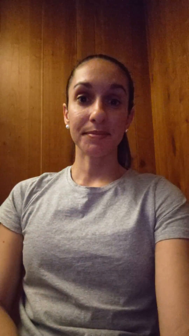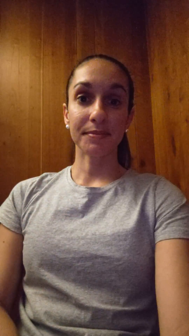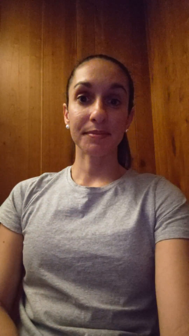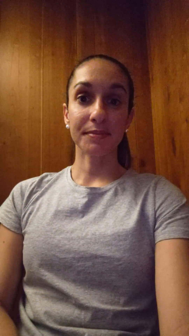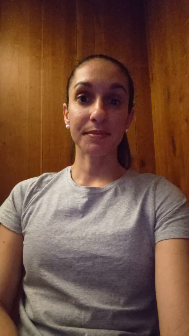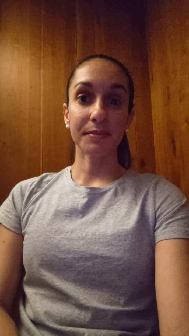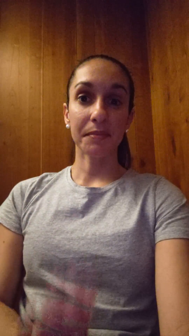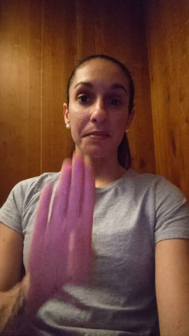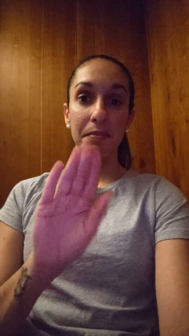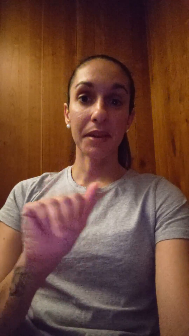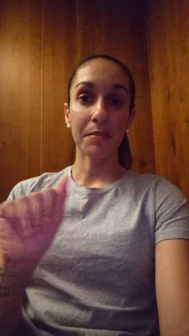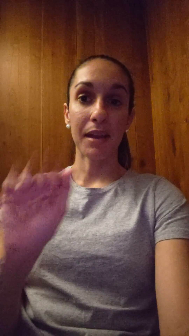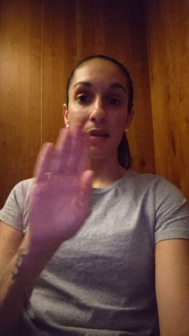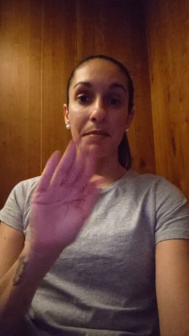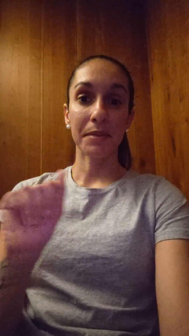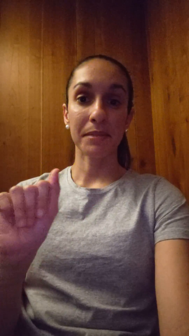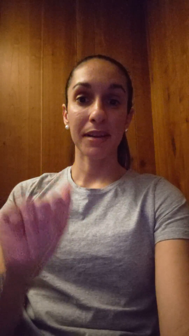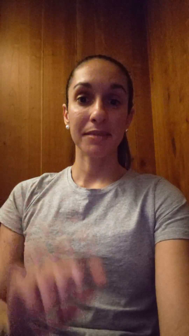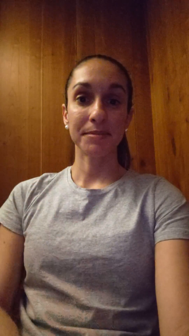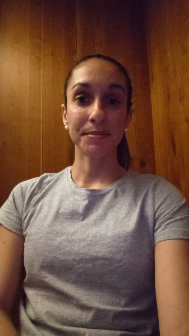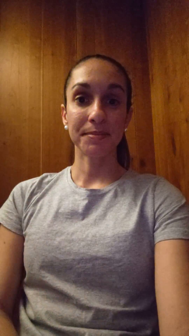baa baa